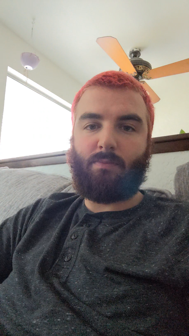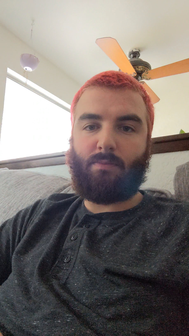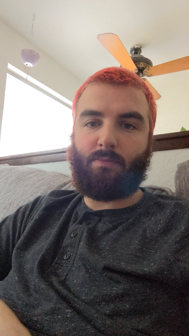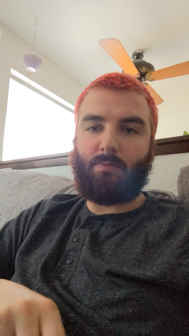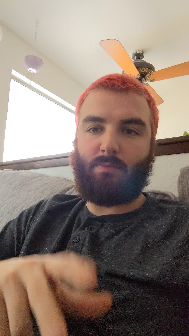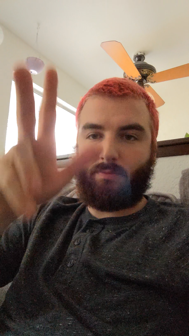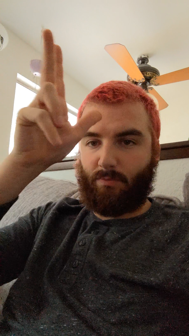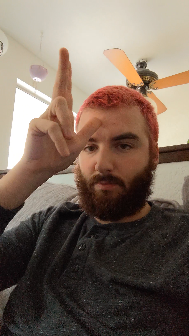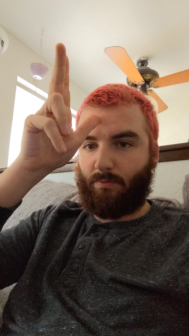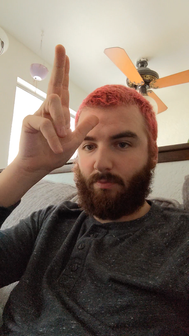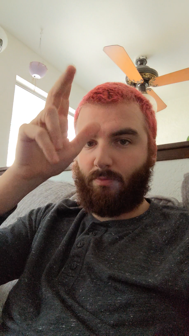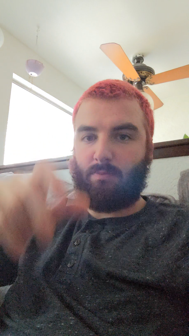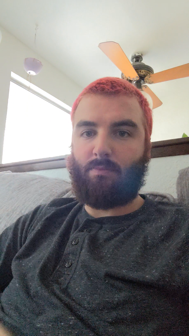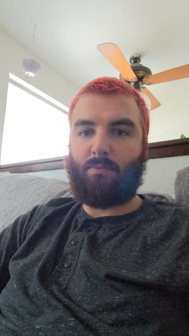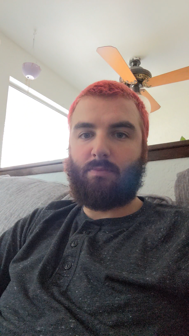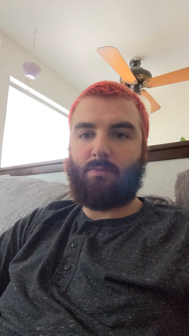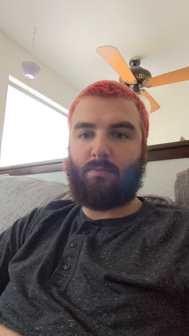rooster